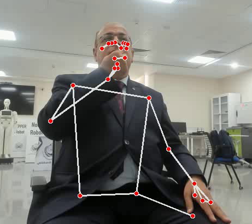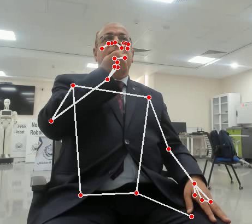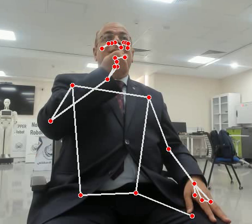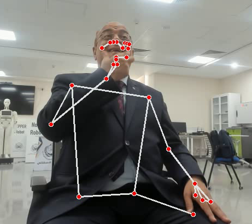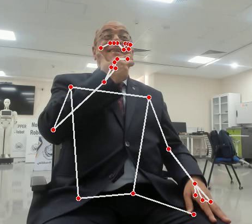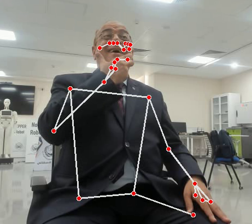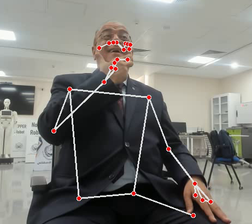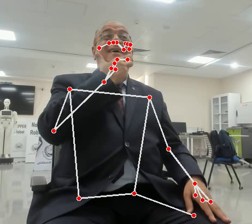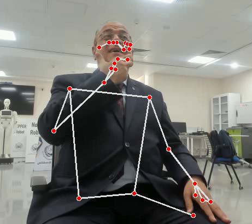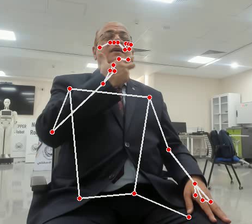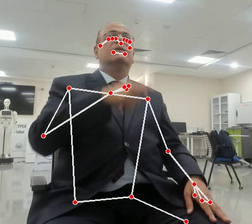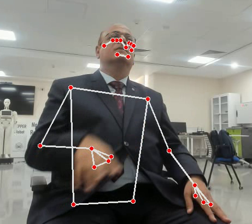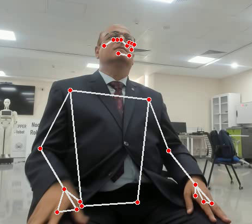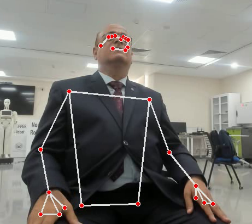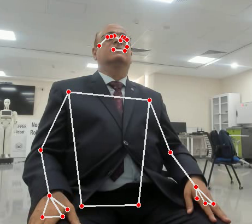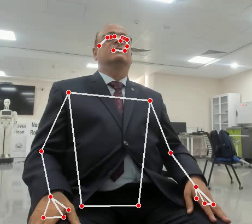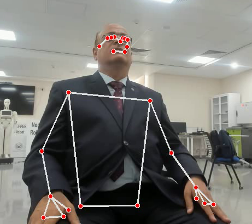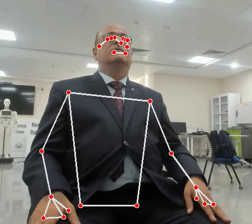yadhk